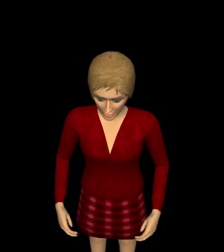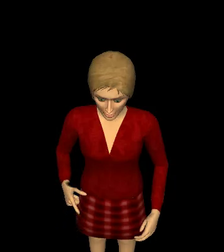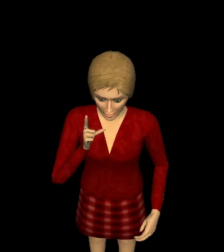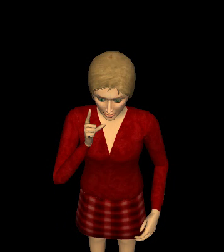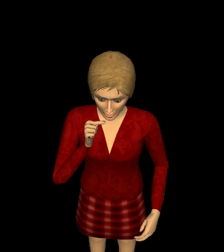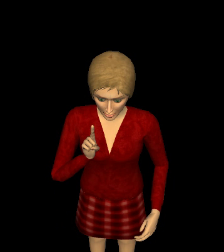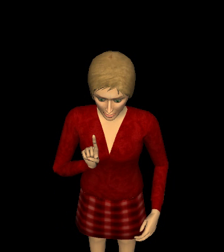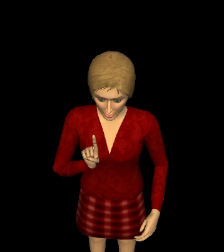والدين